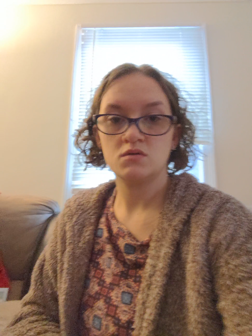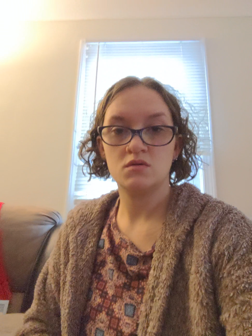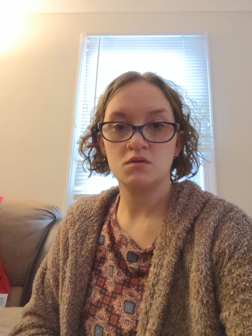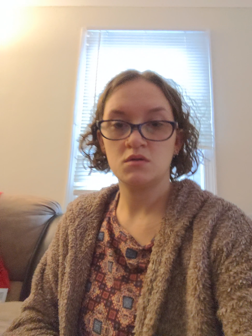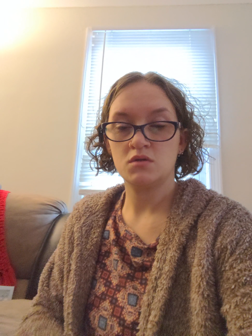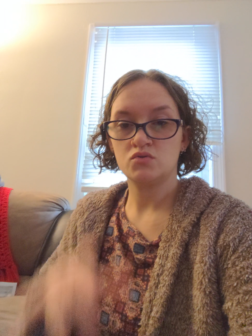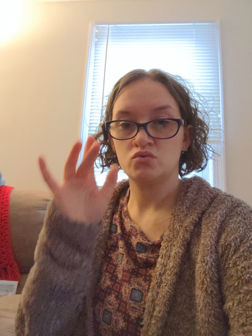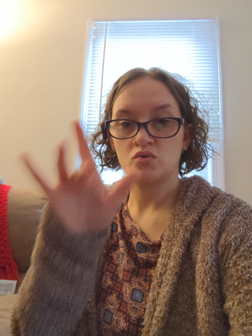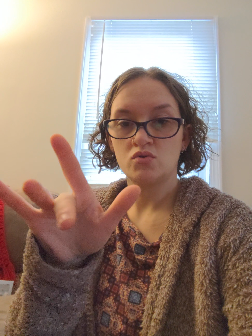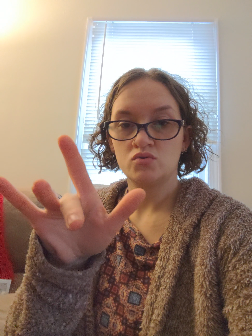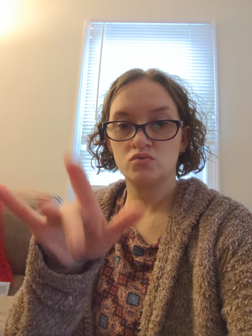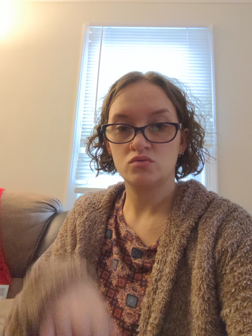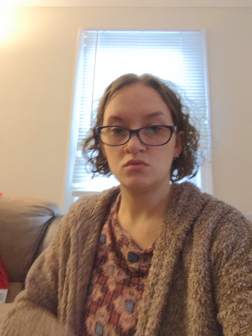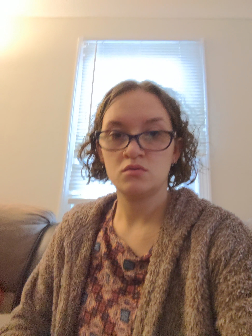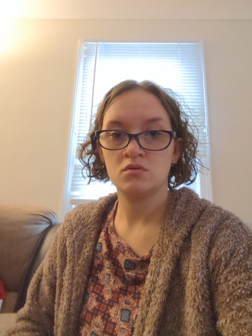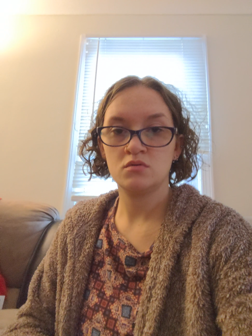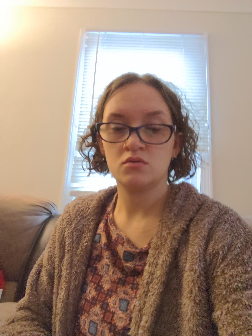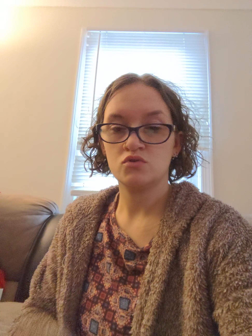touch